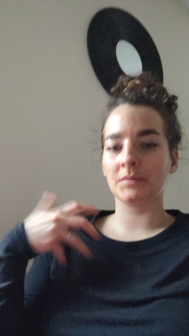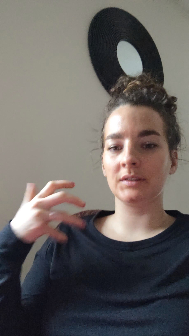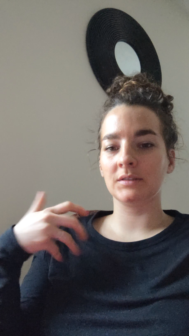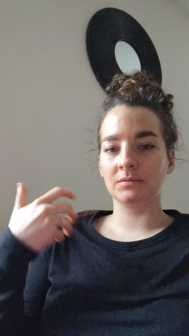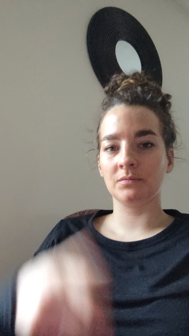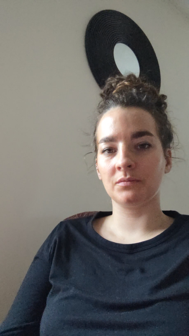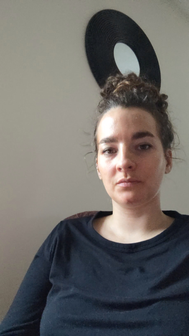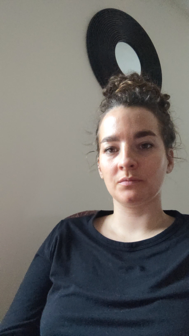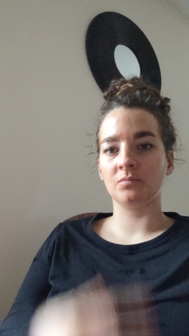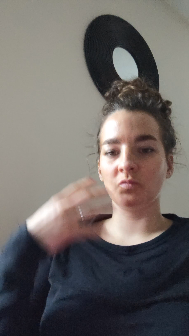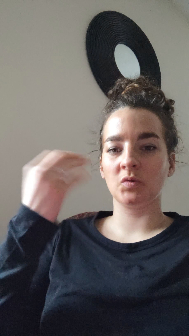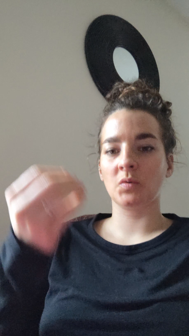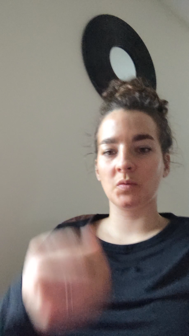going to